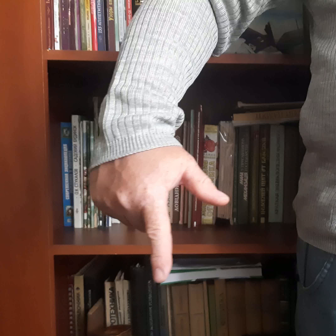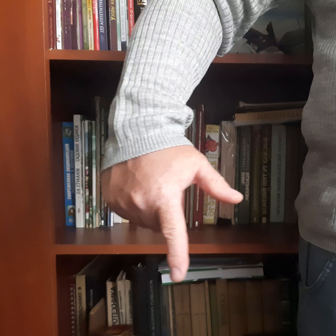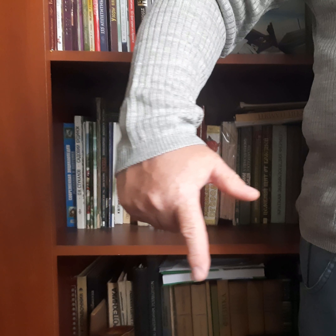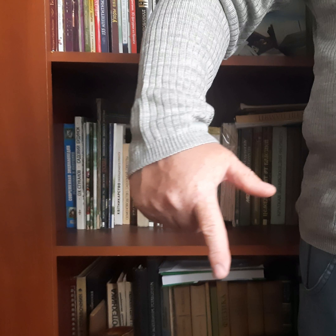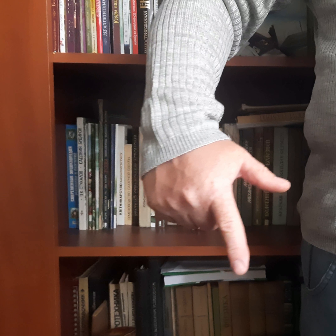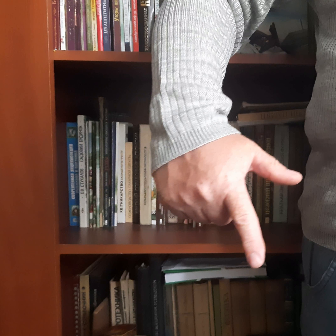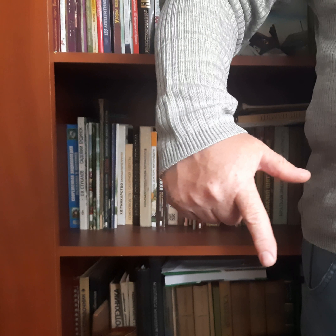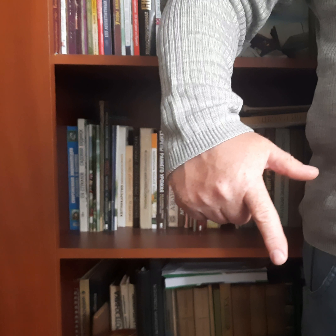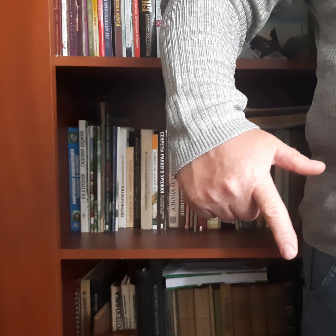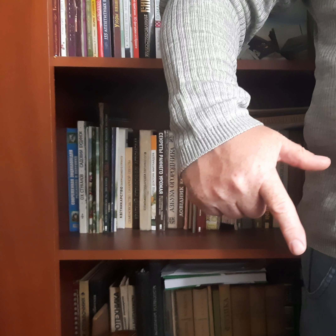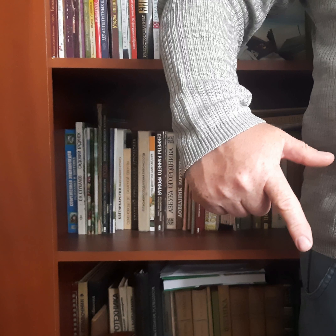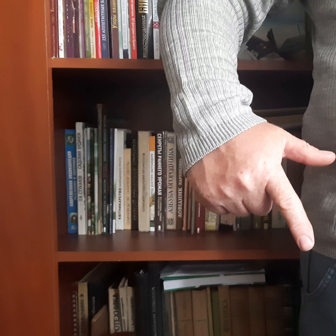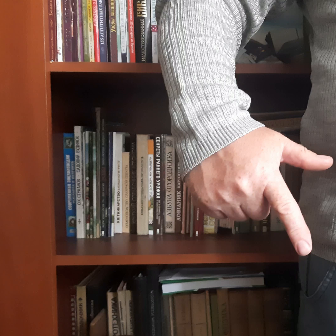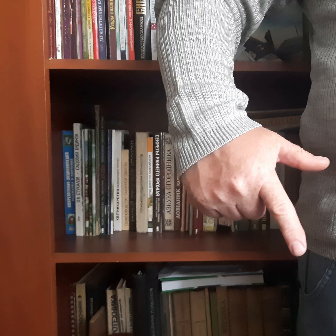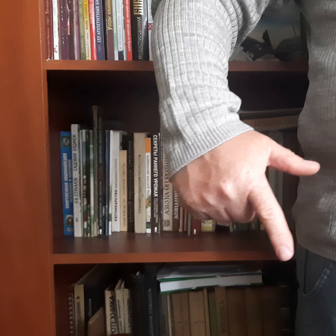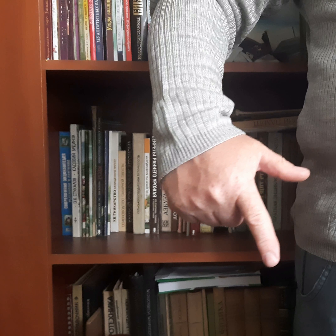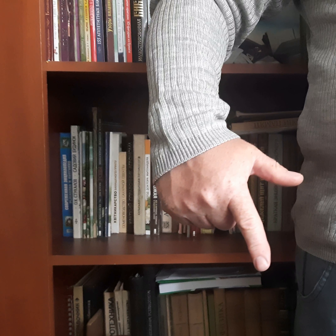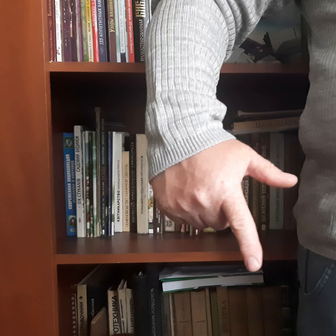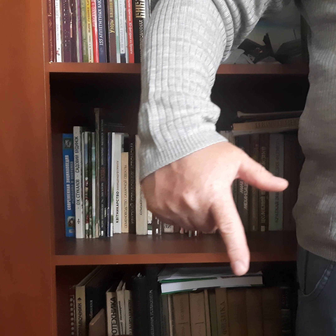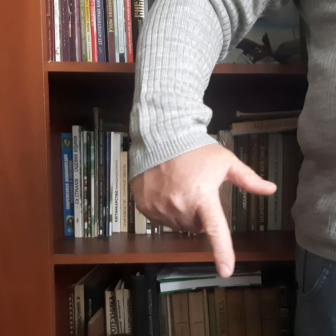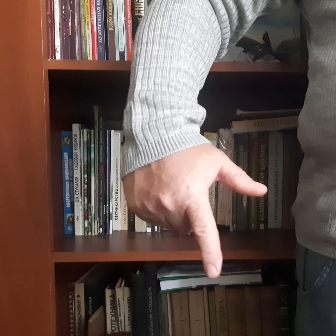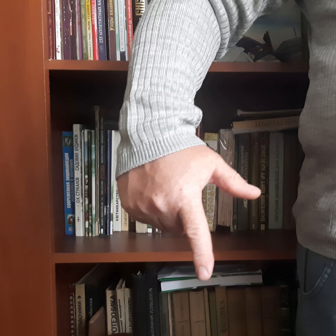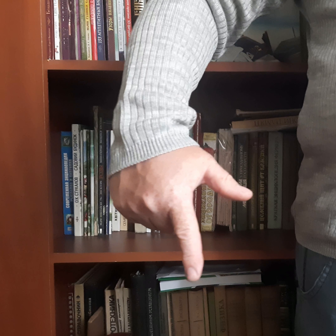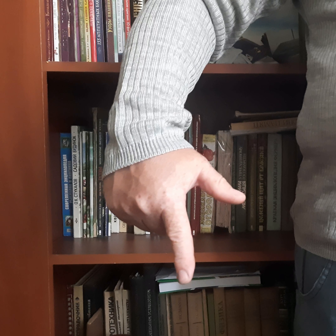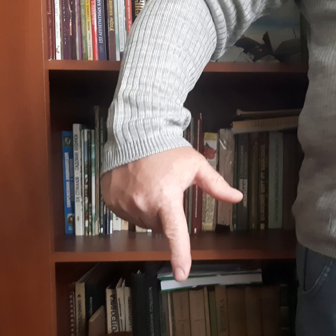Ґ